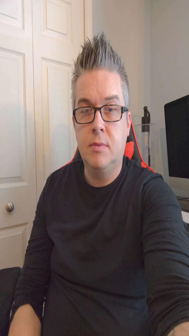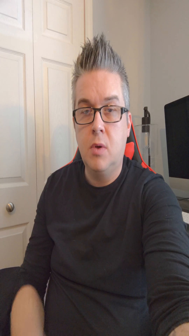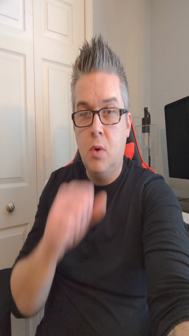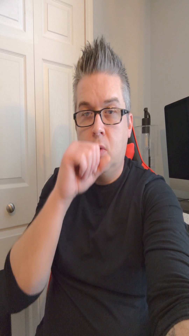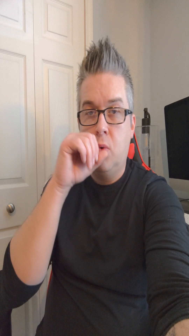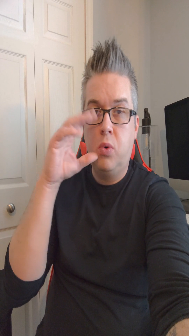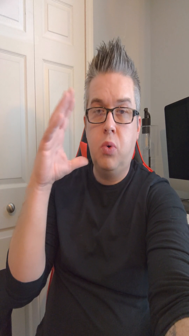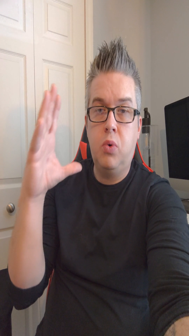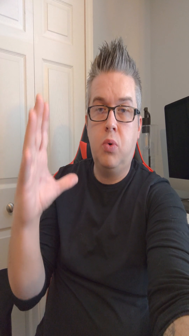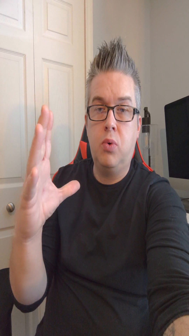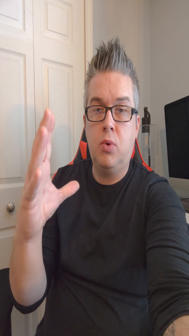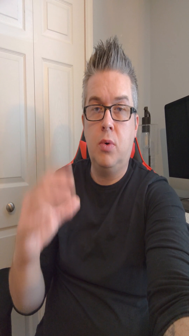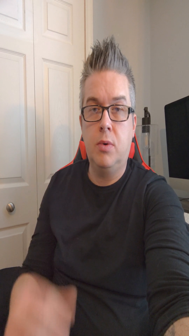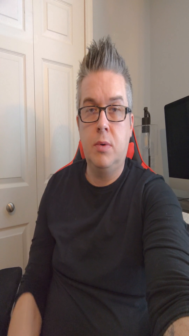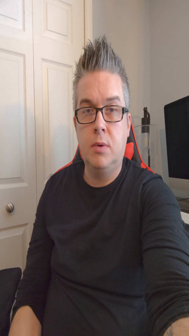balloon